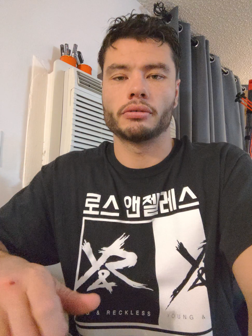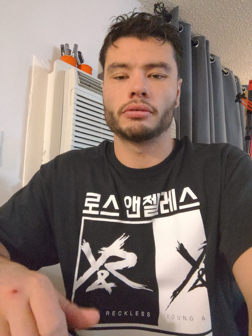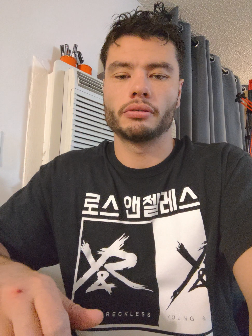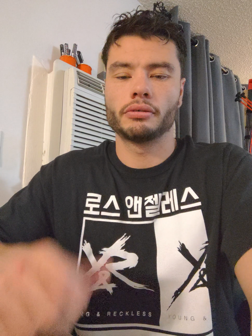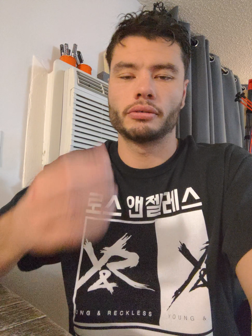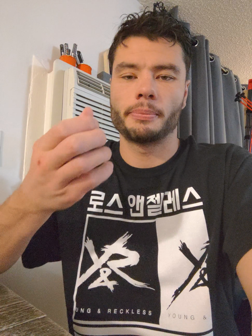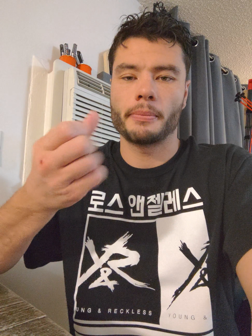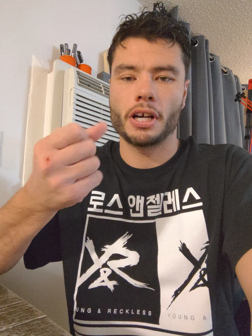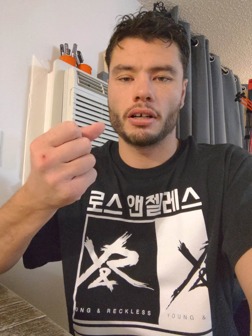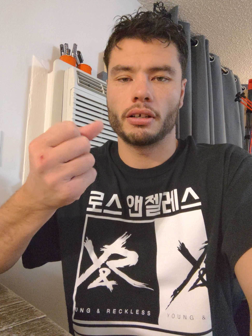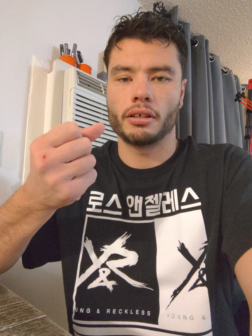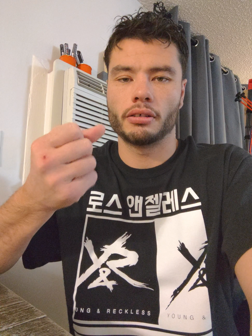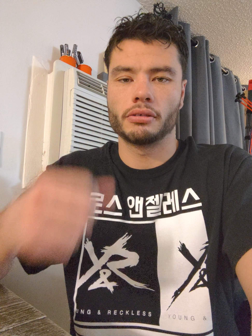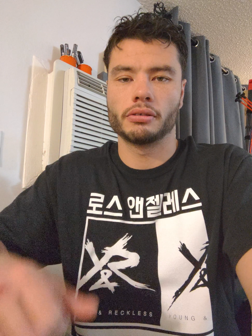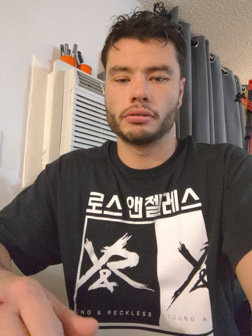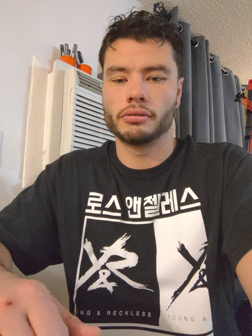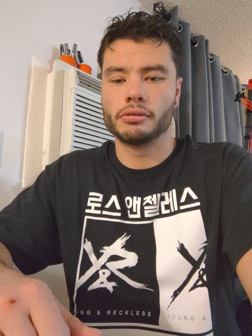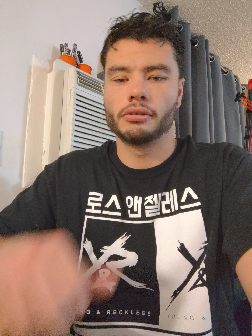milk